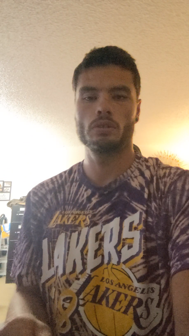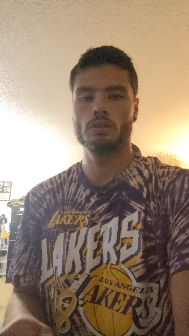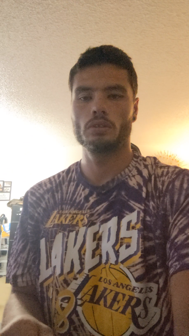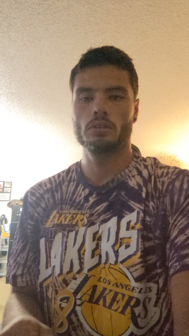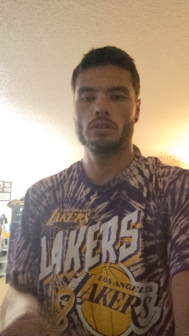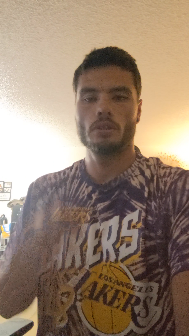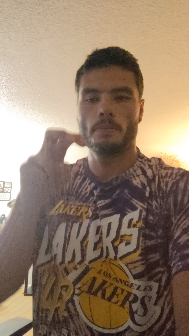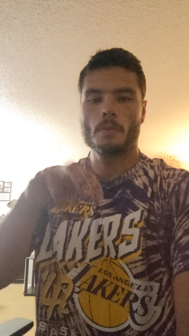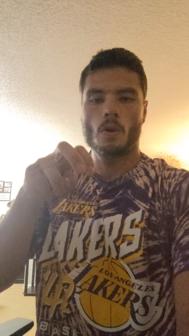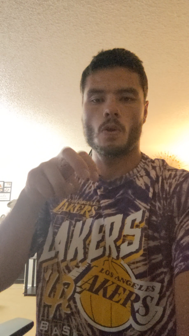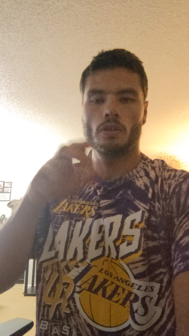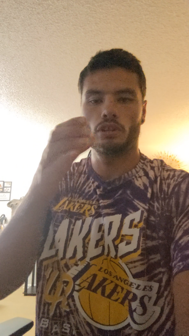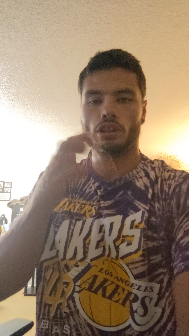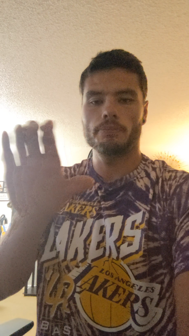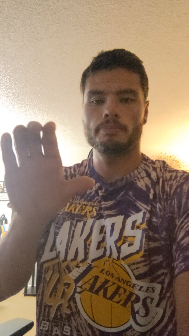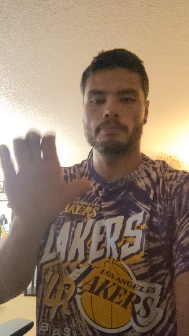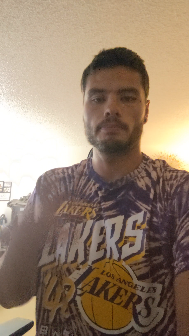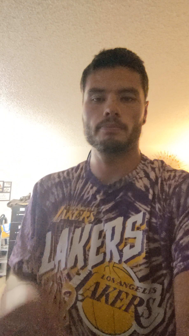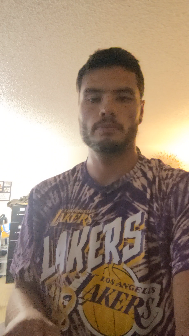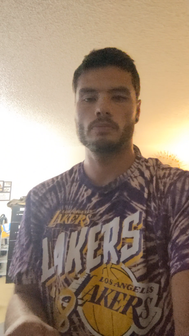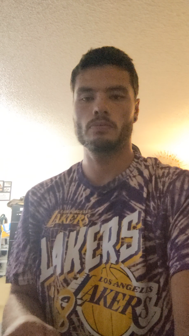potato chip